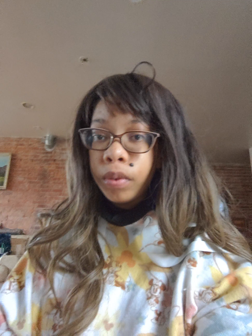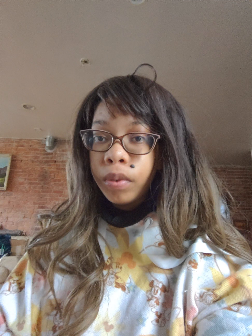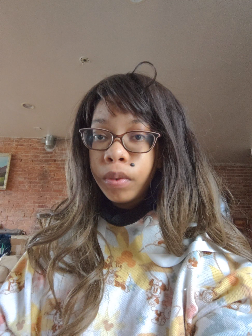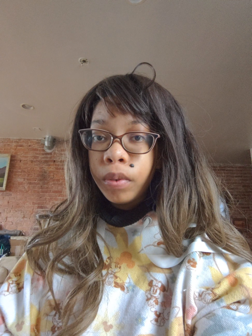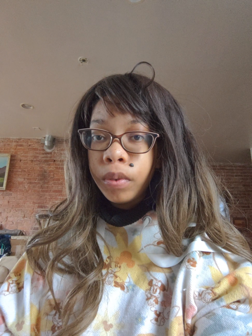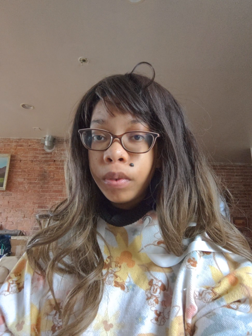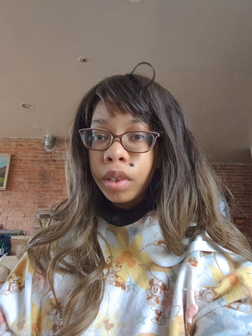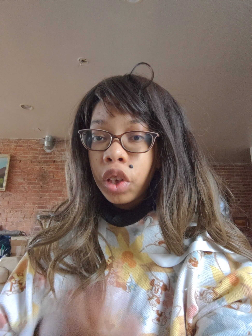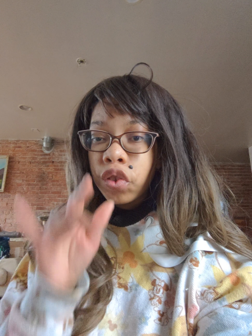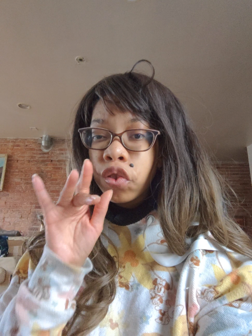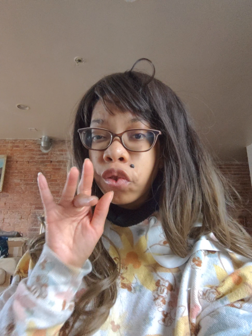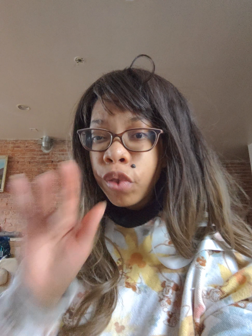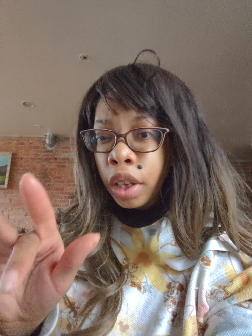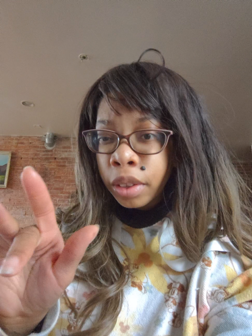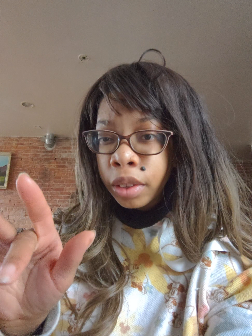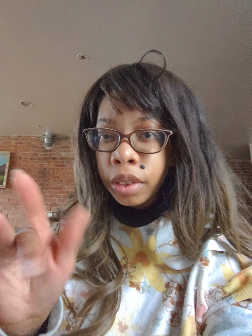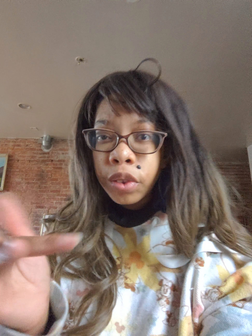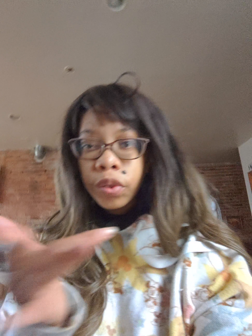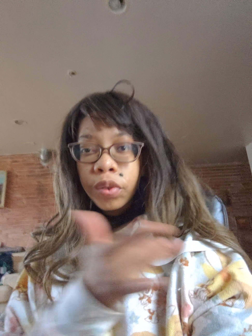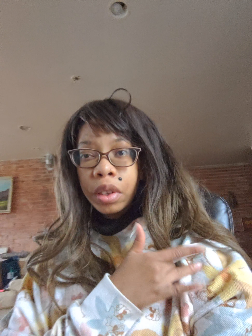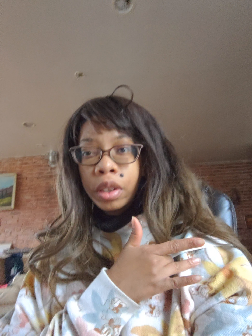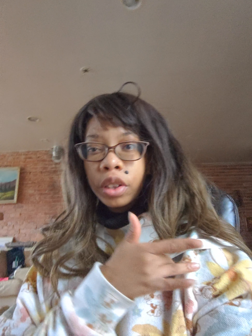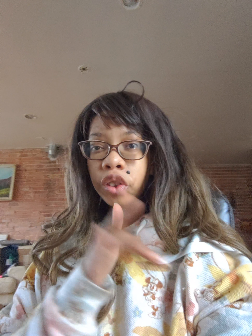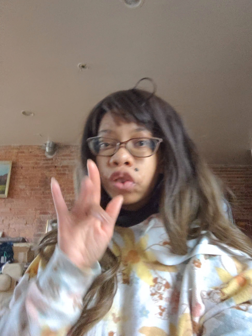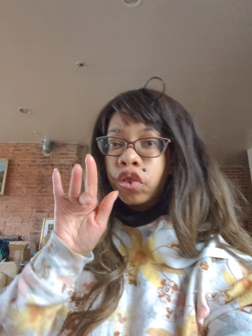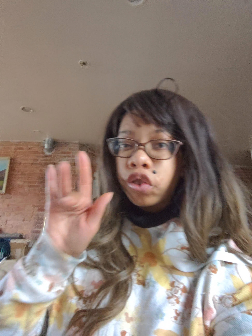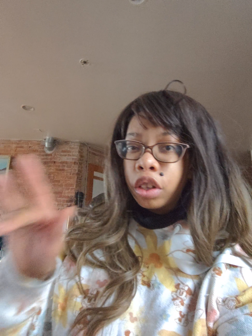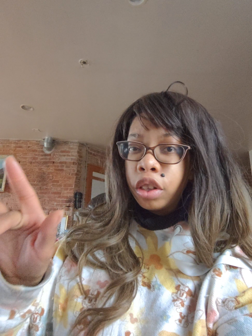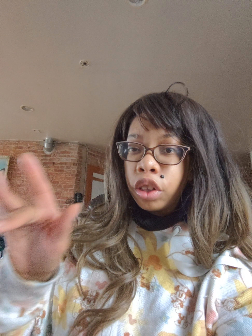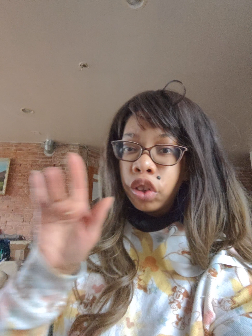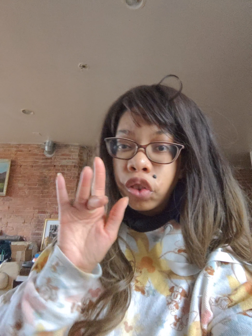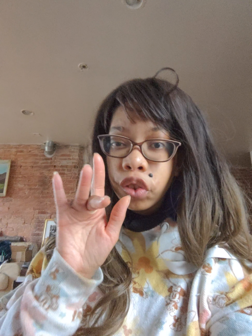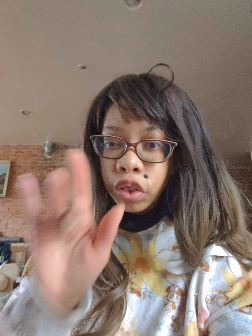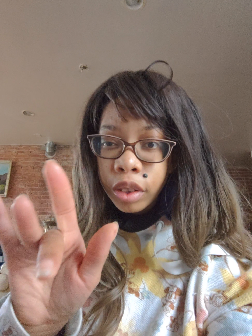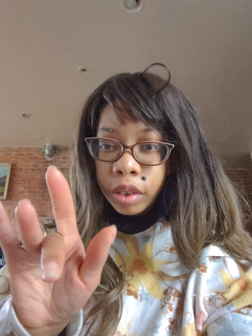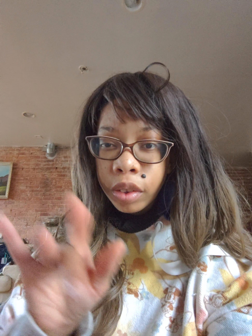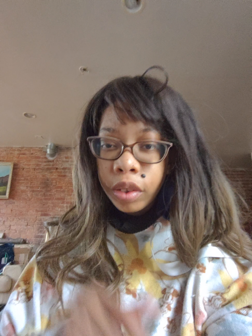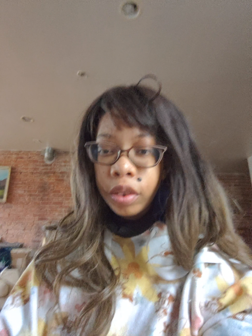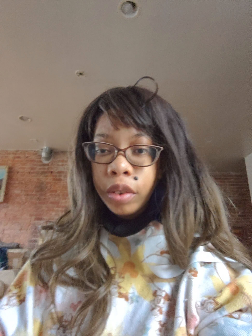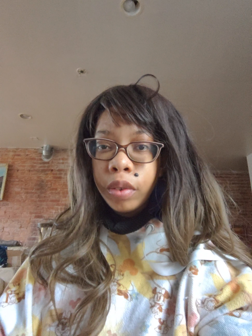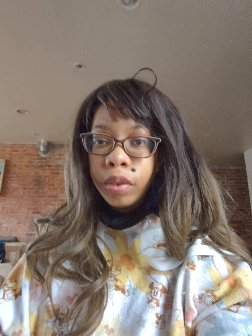touch